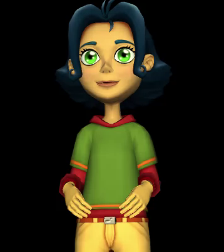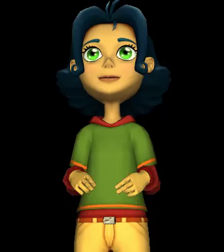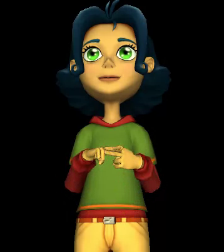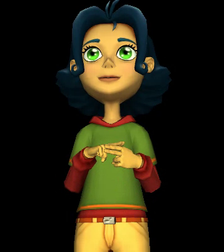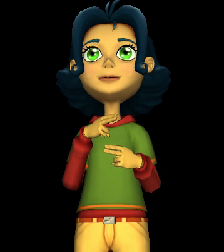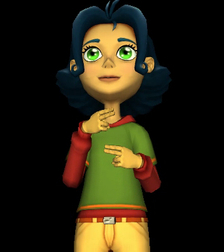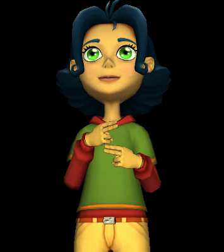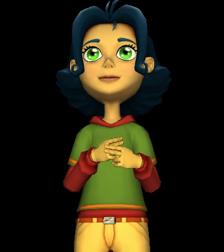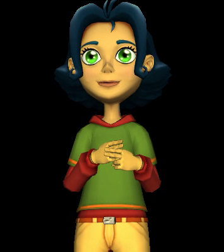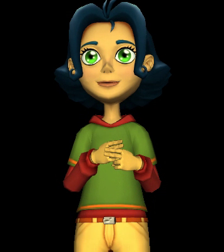اسم